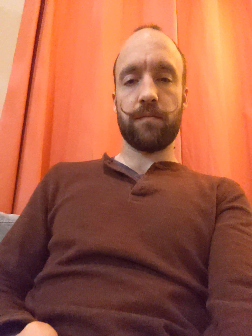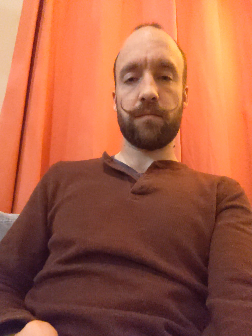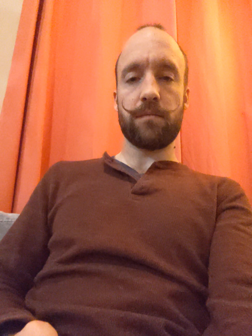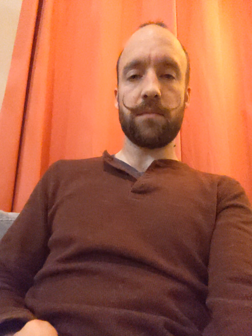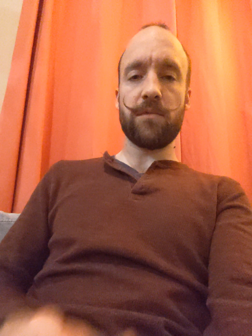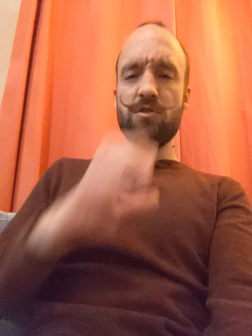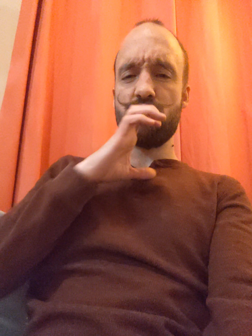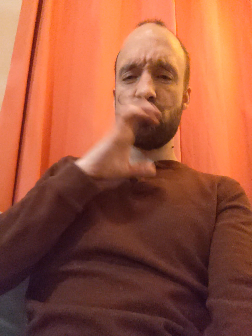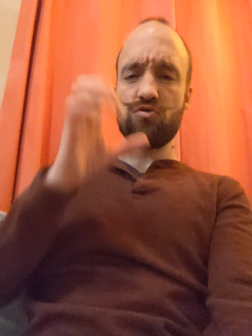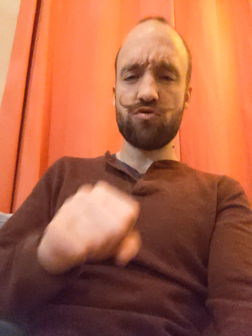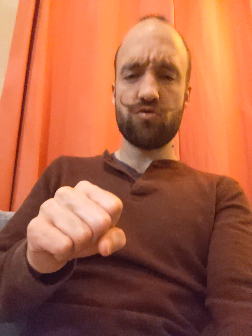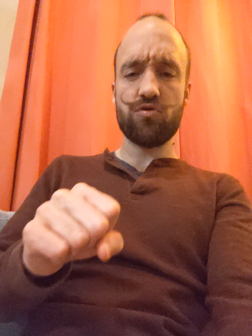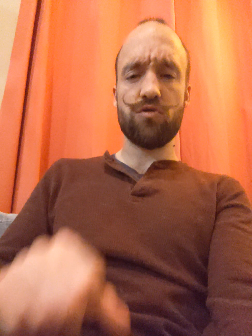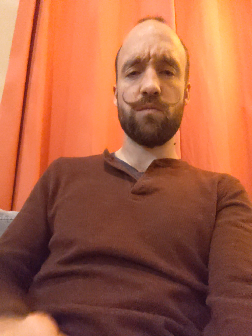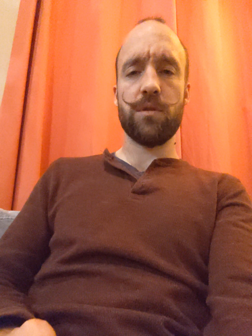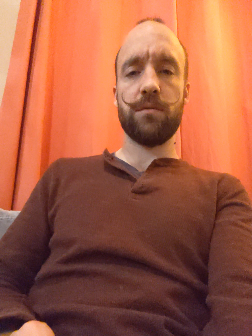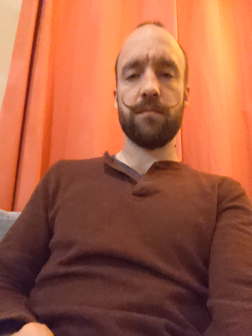old